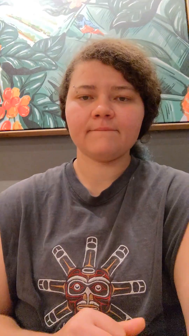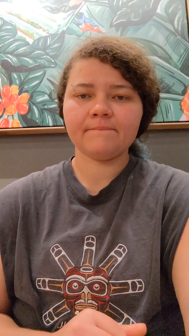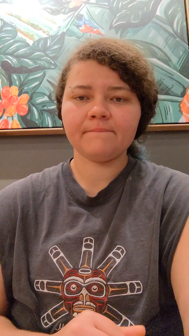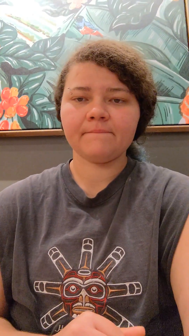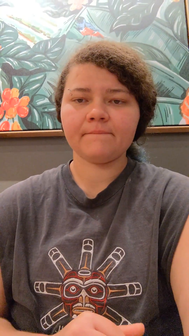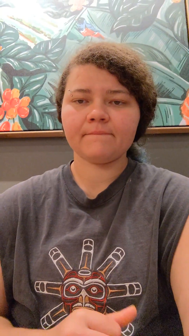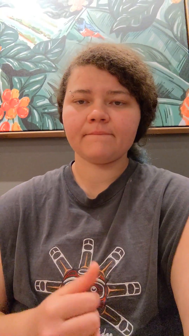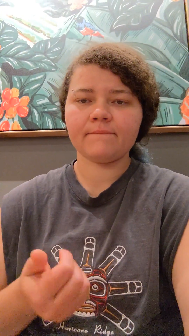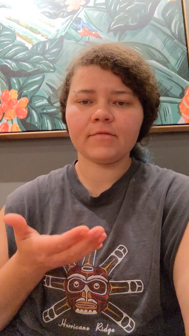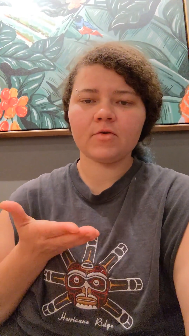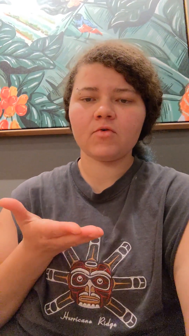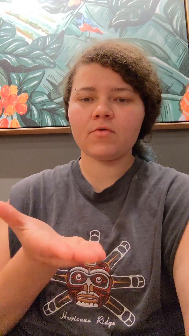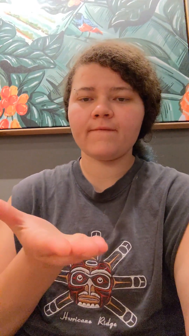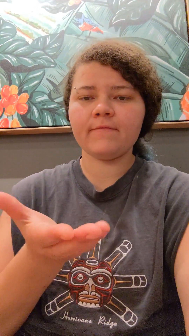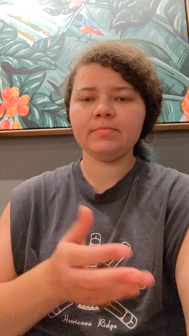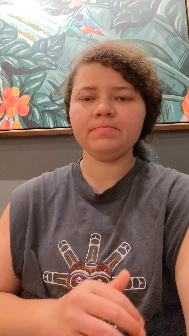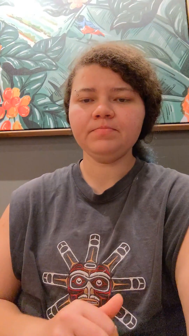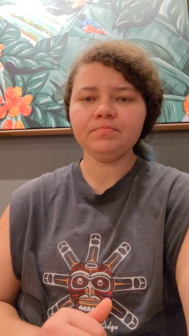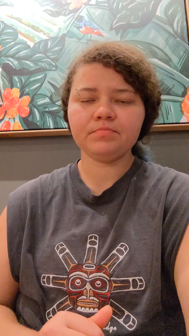oven